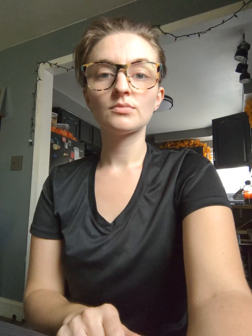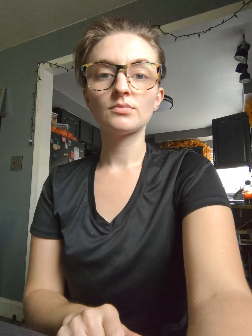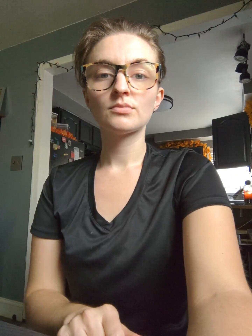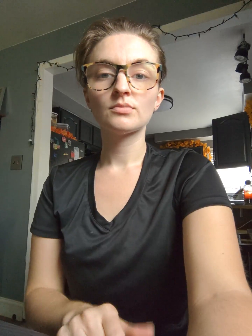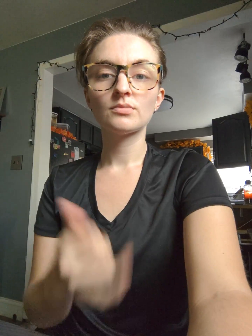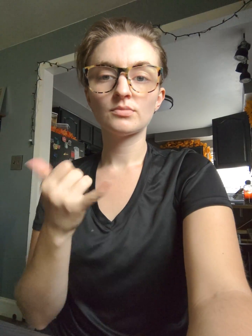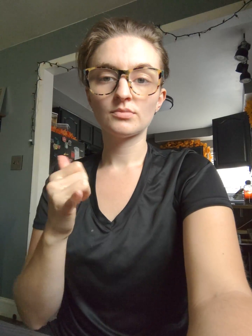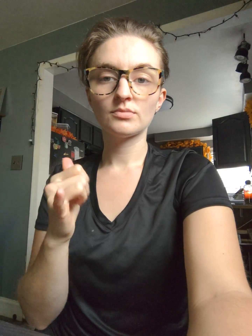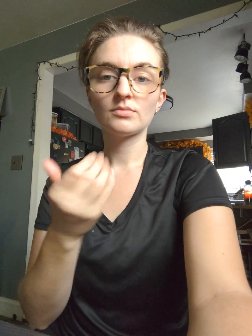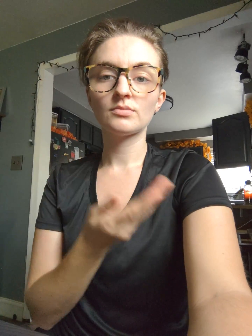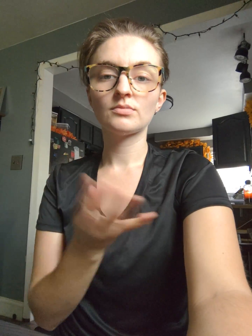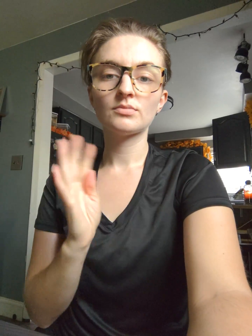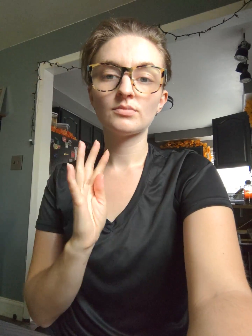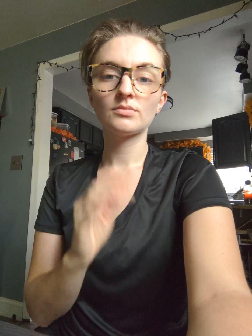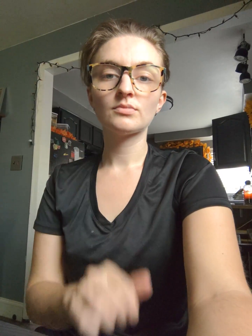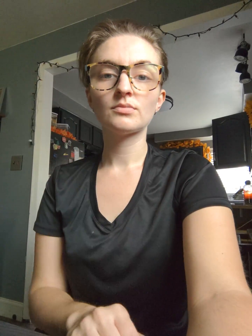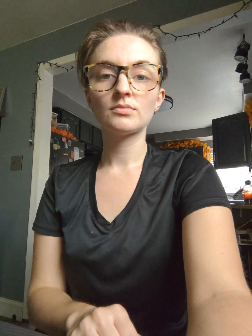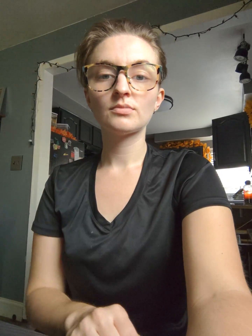playpen